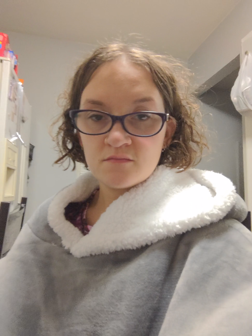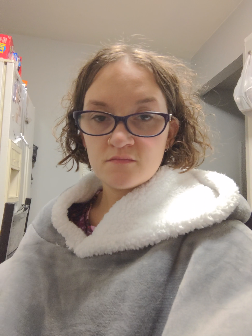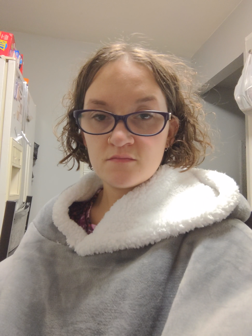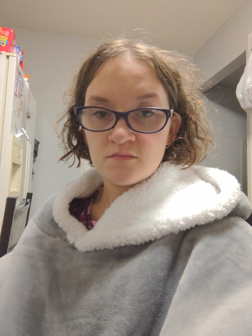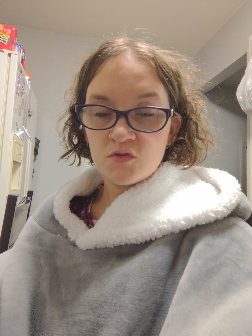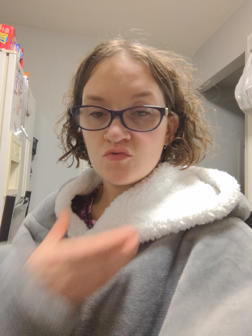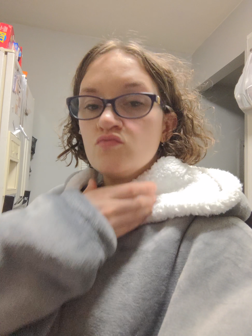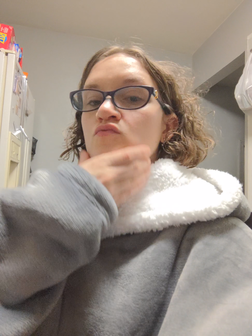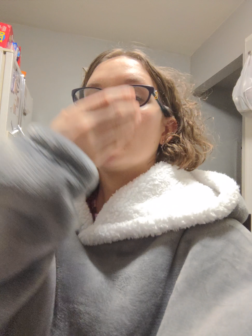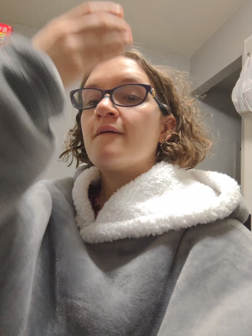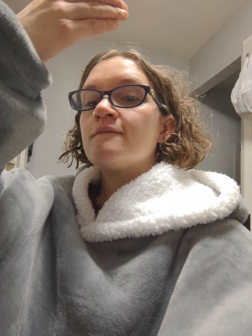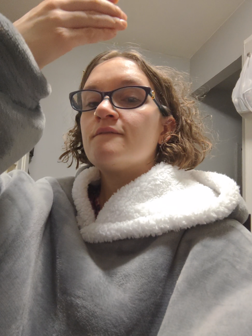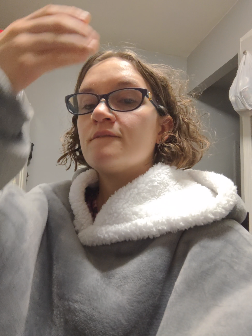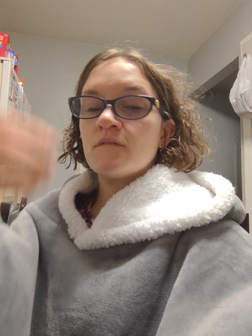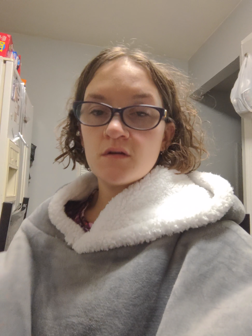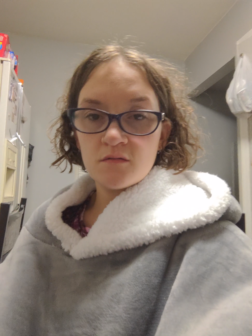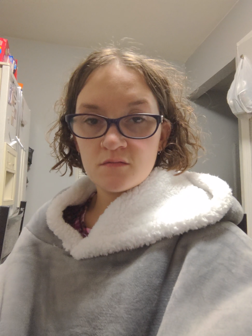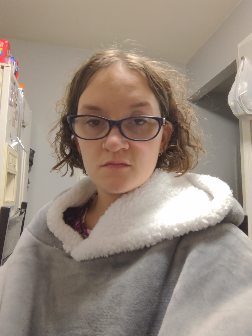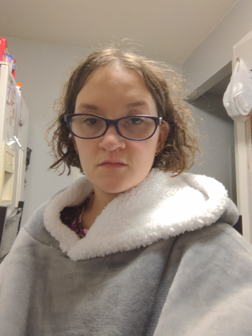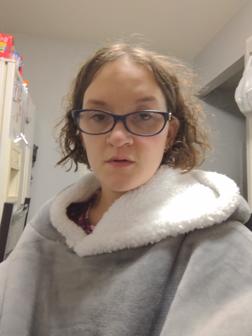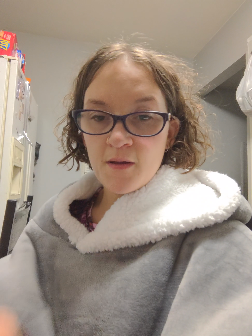giraffe